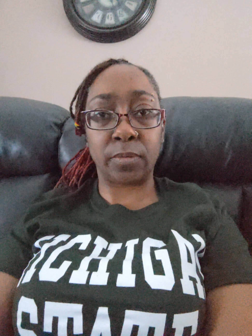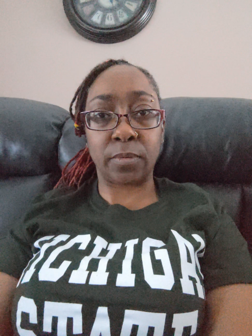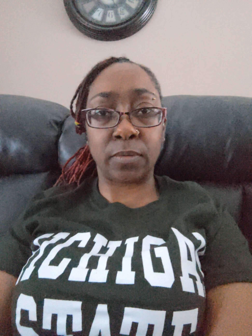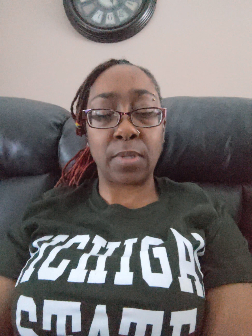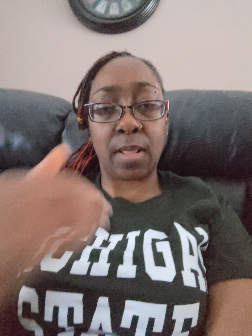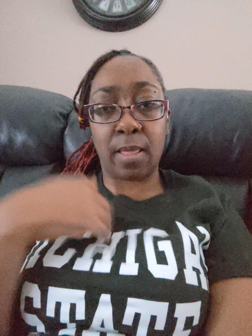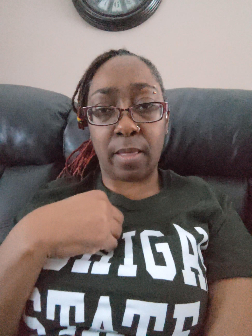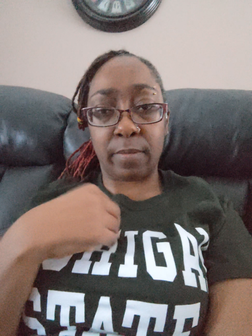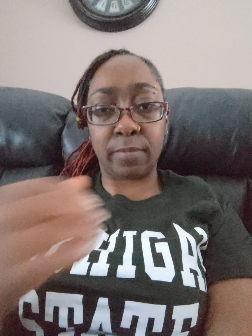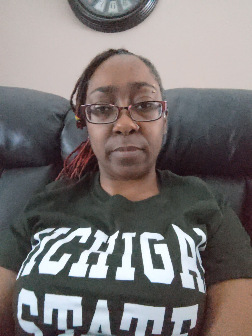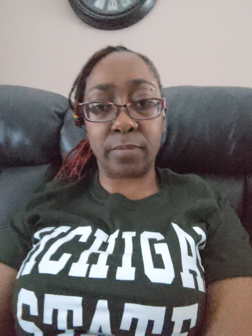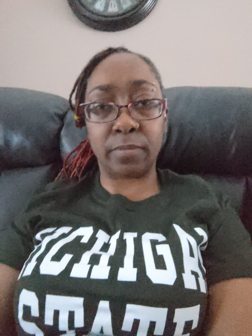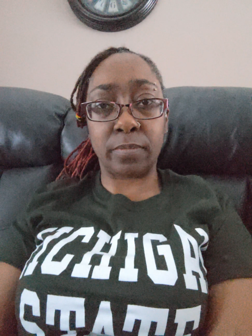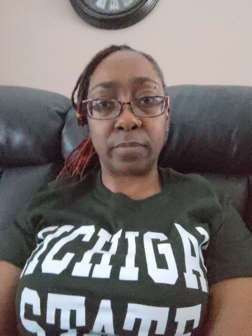have